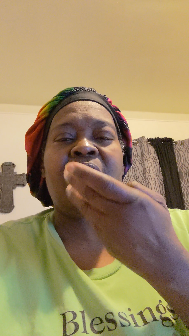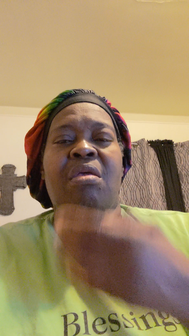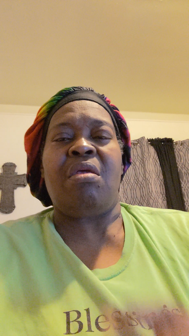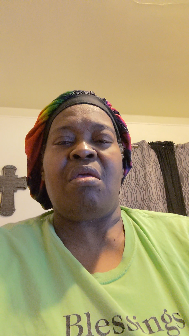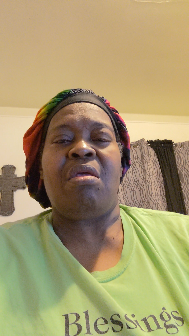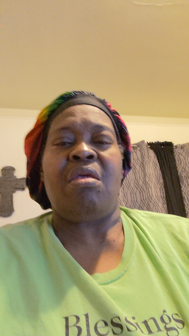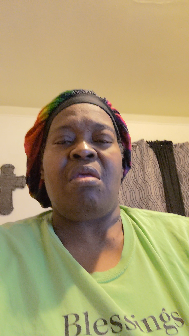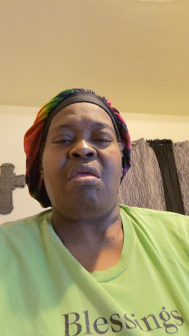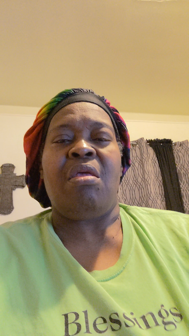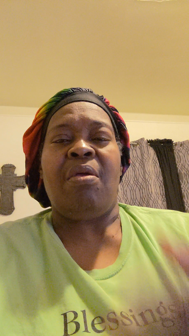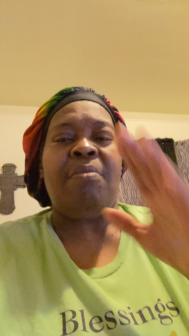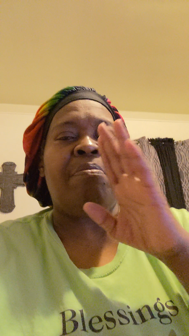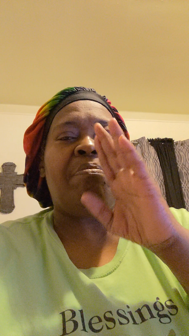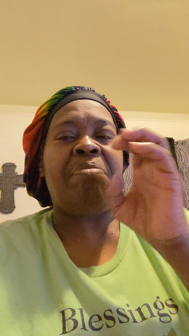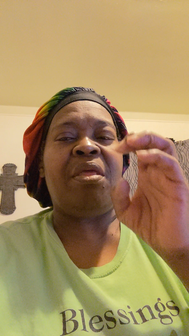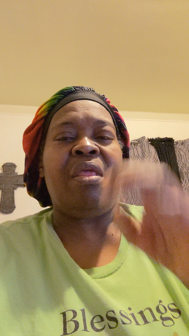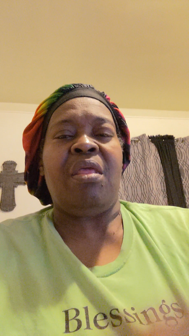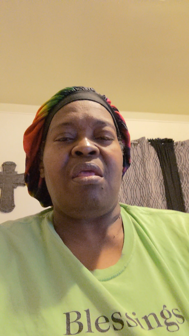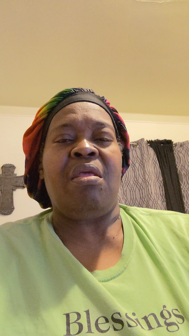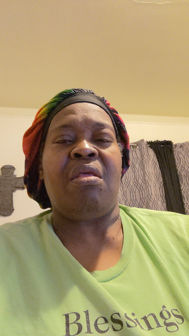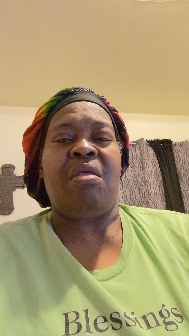be